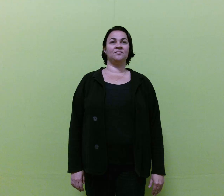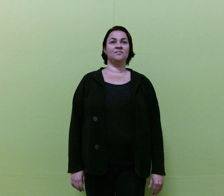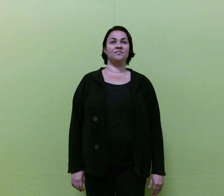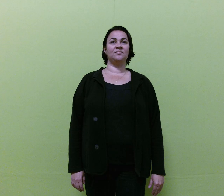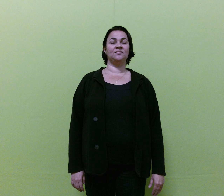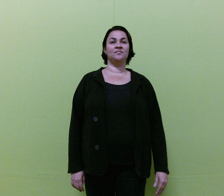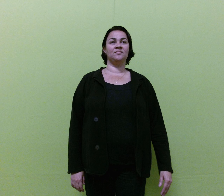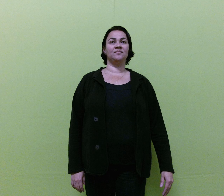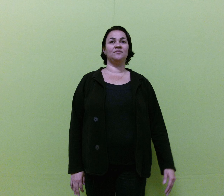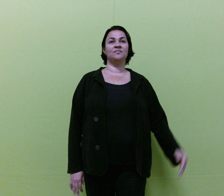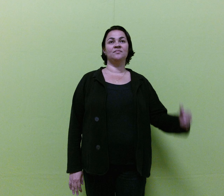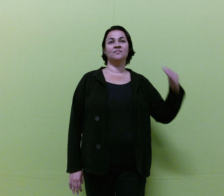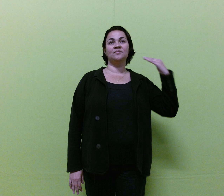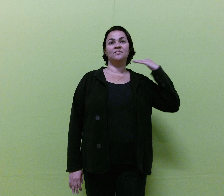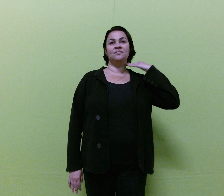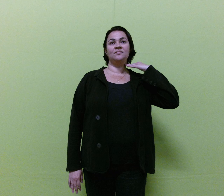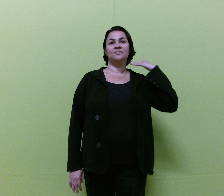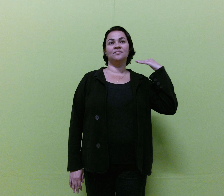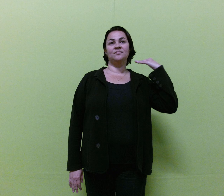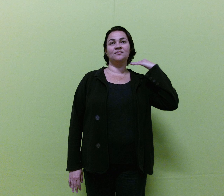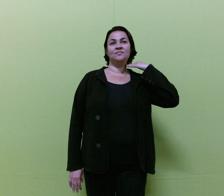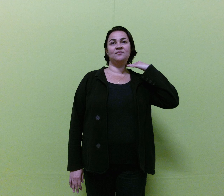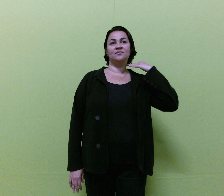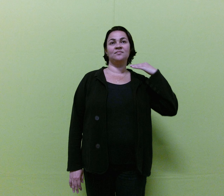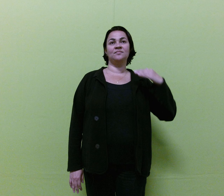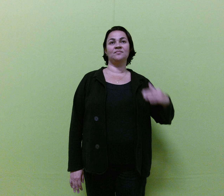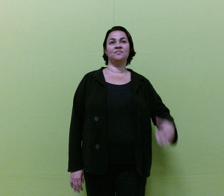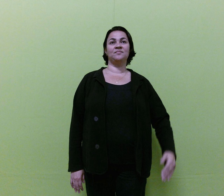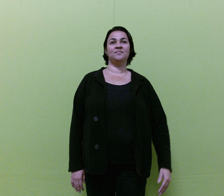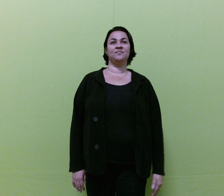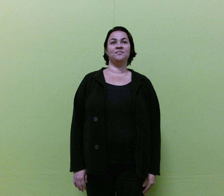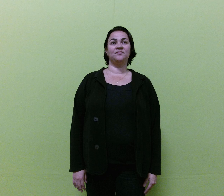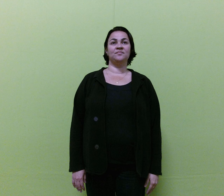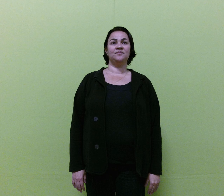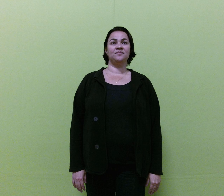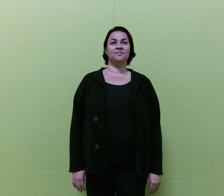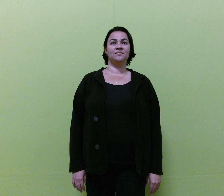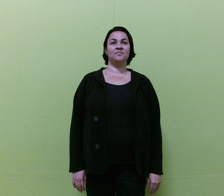banco